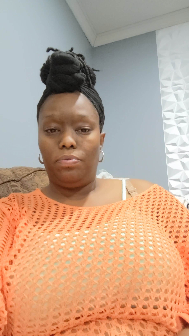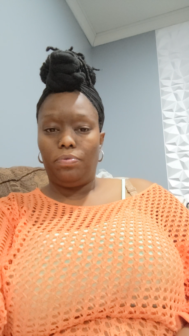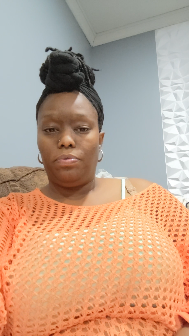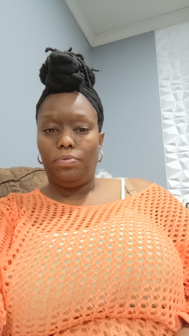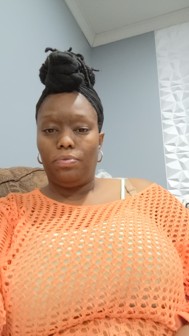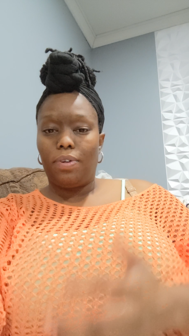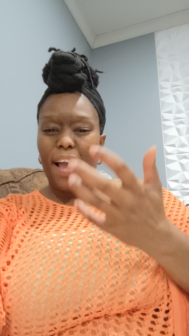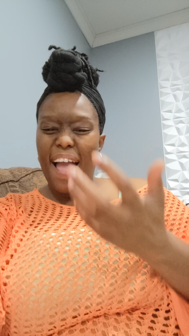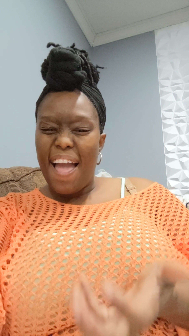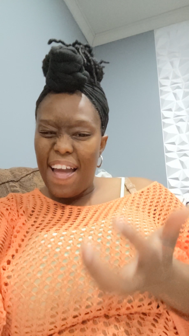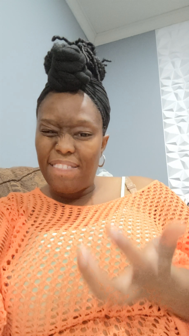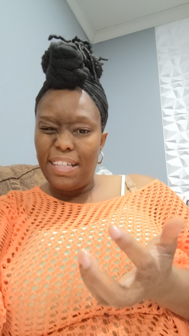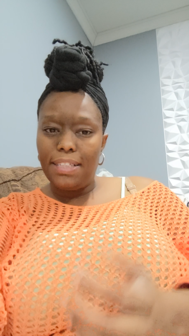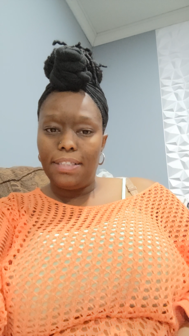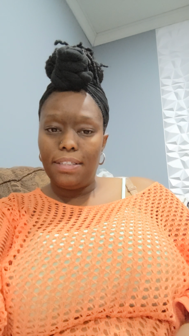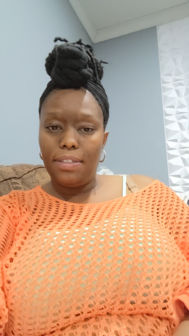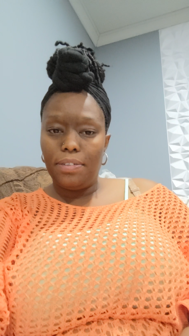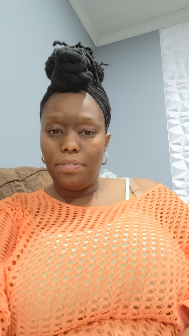heavy